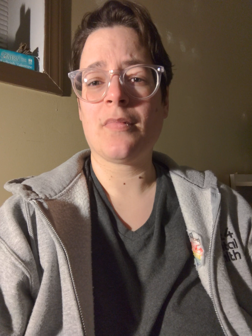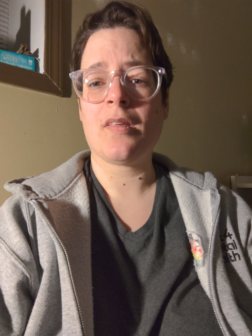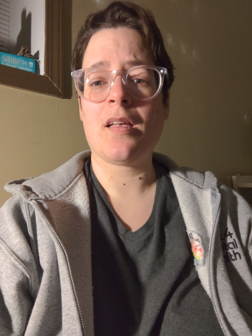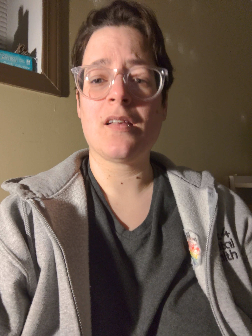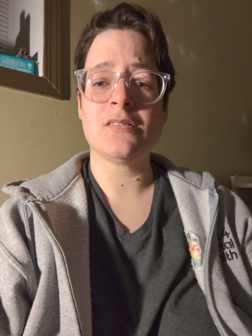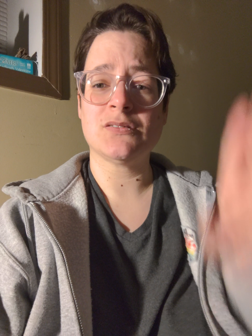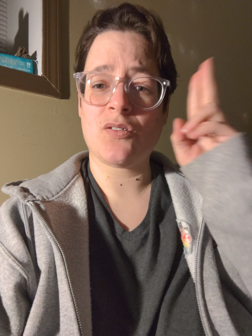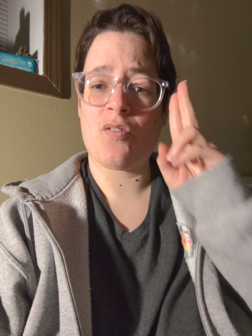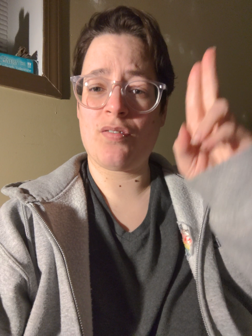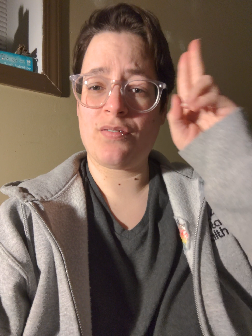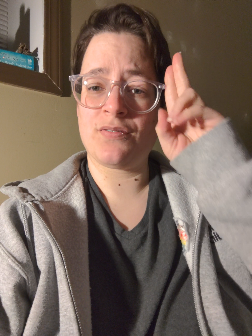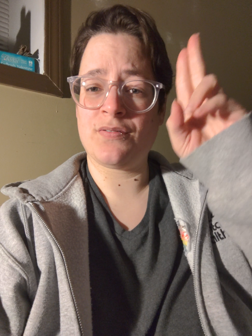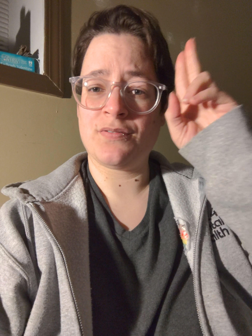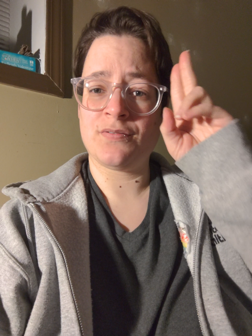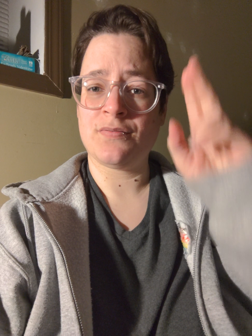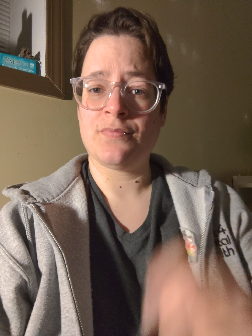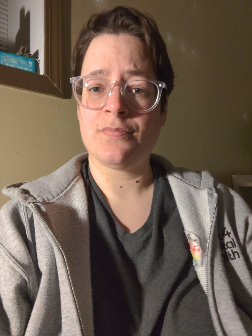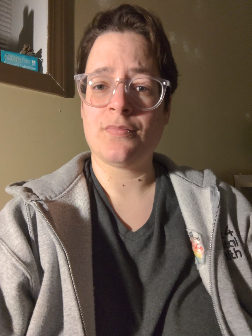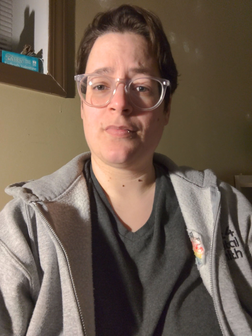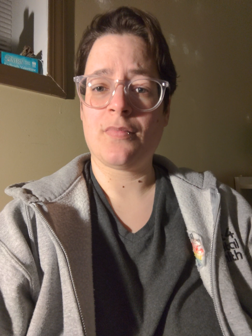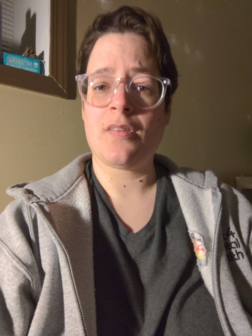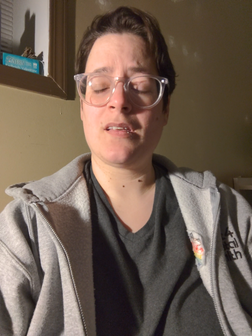uncle